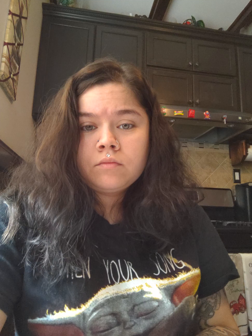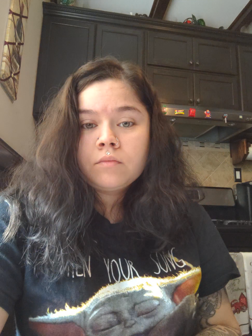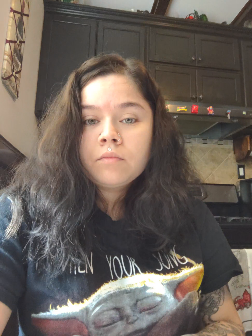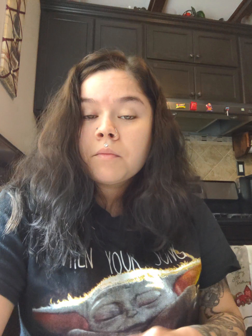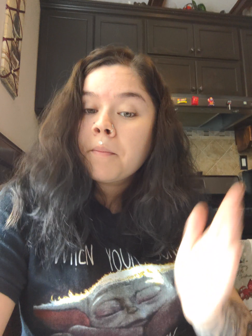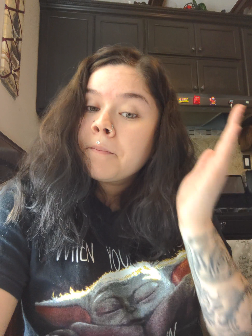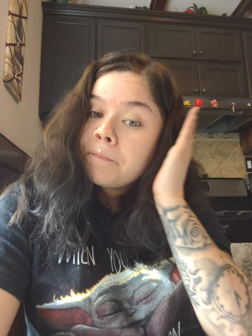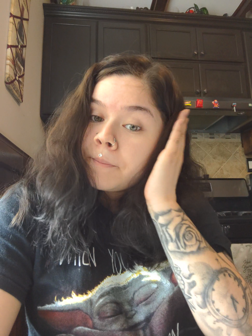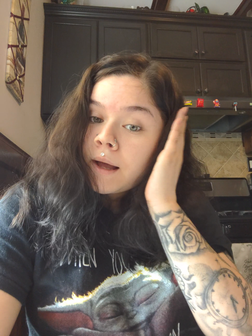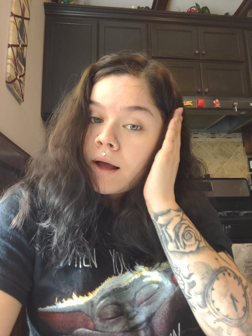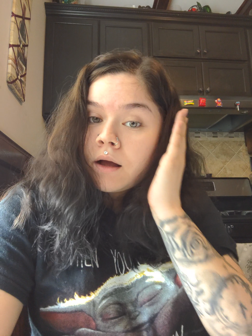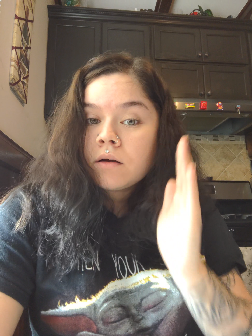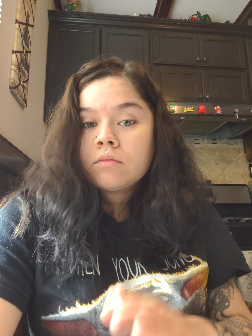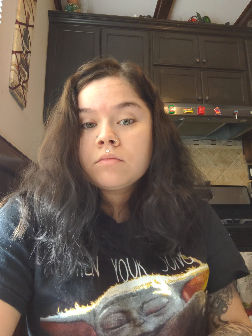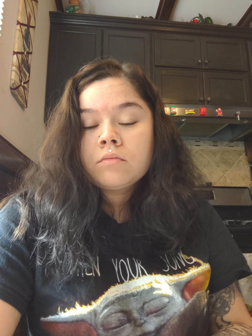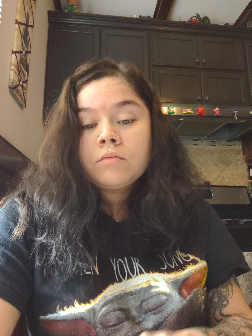bed